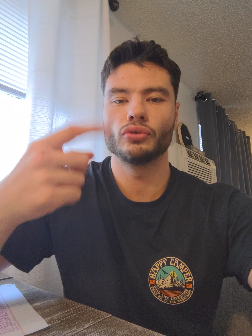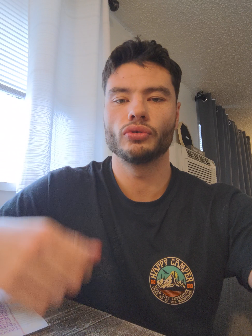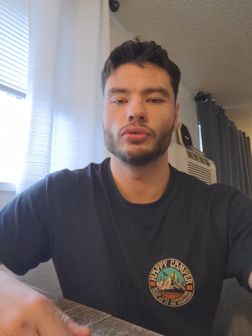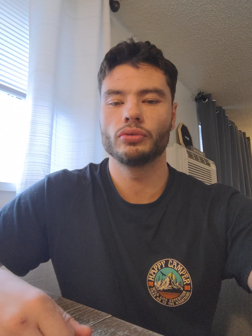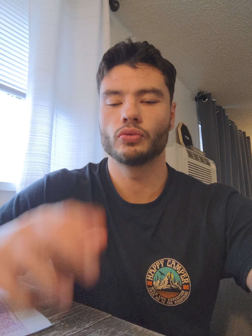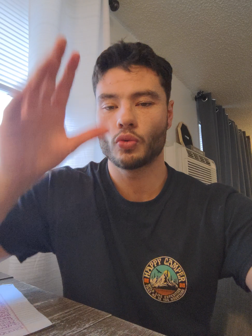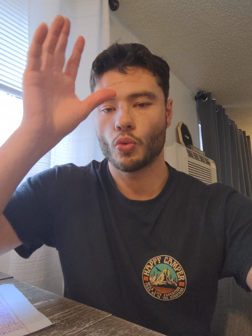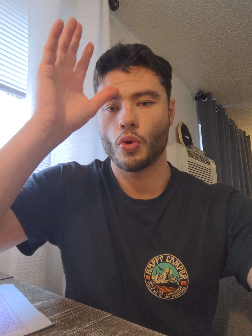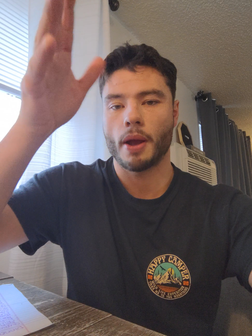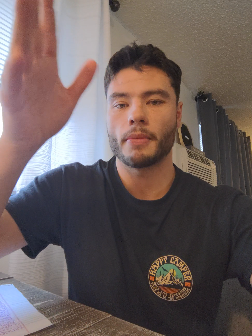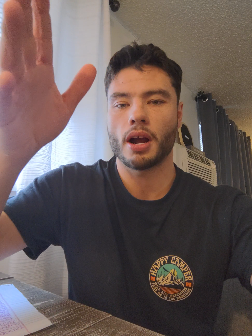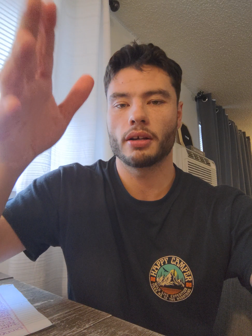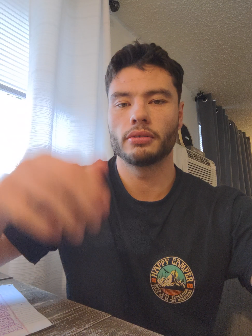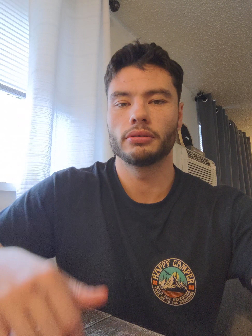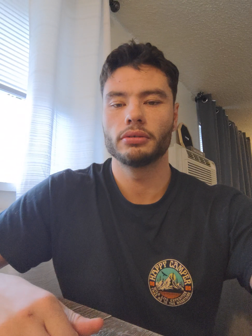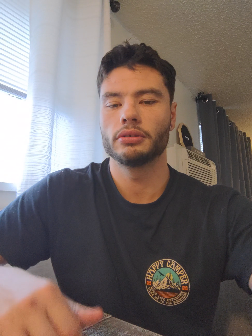grandpa